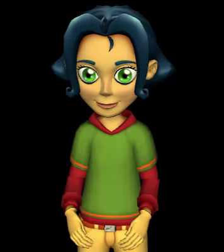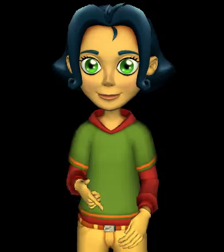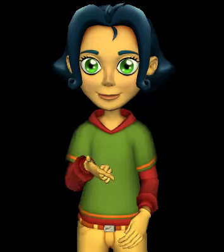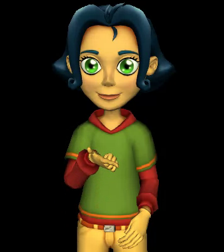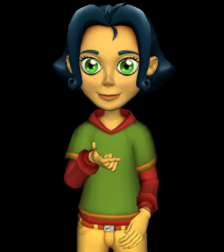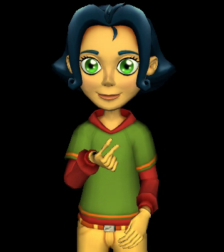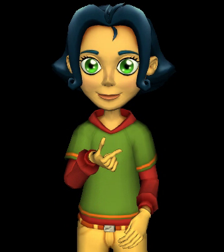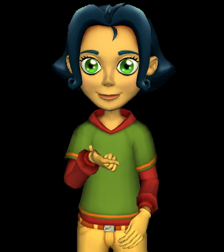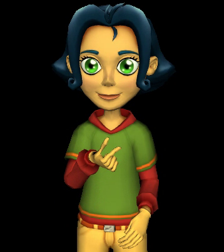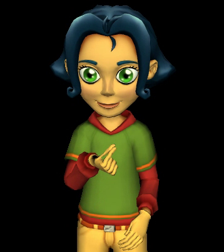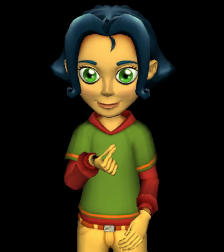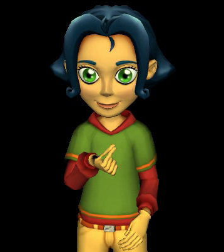زوج